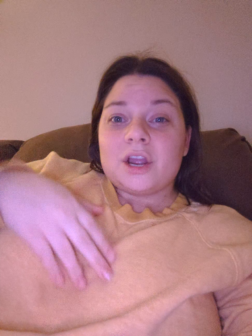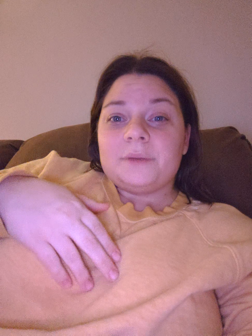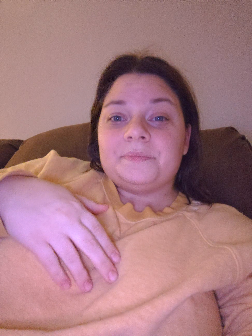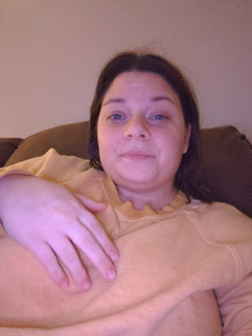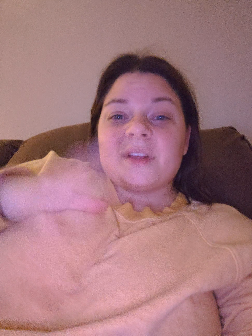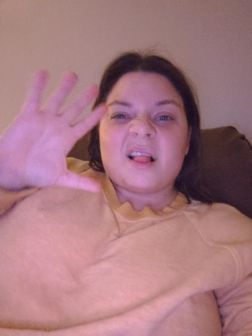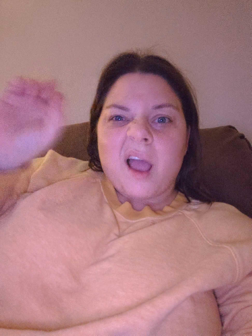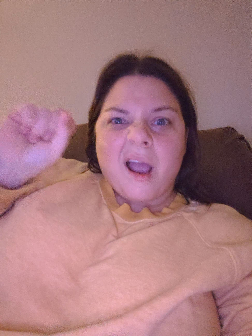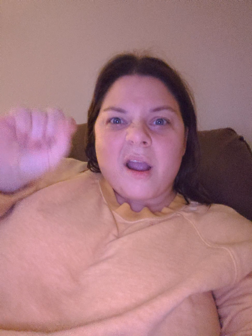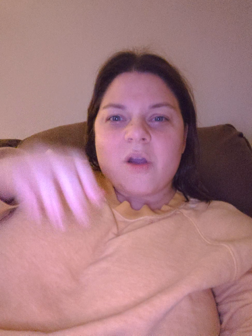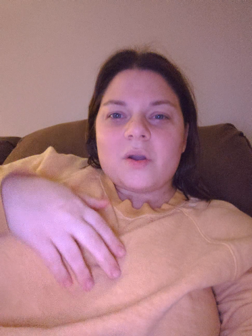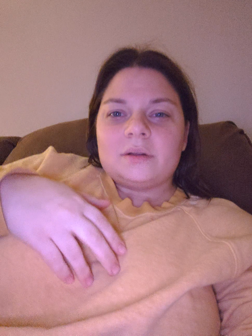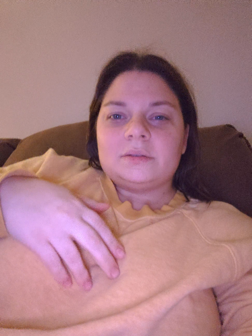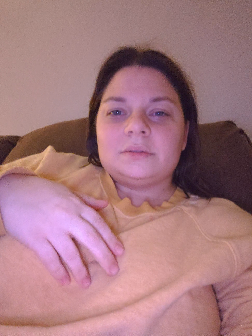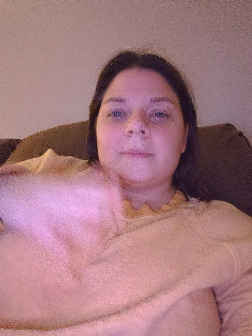loud